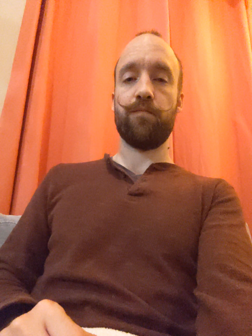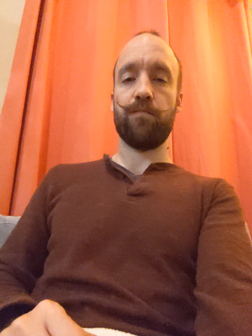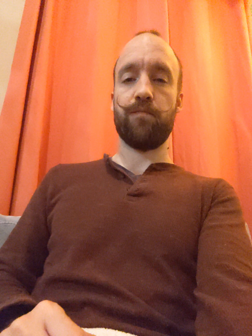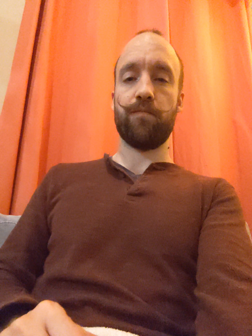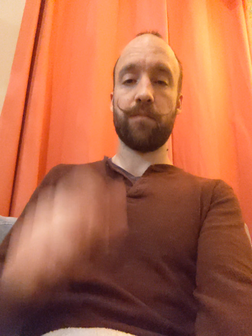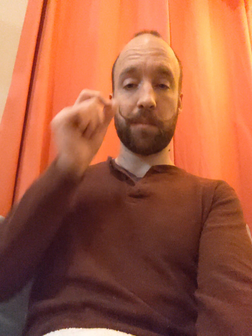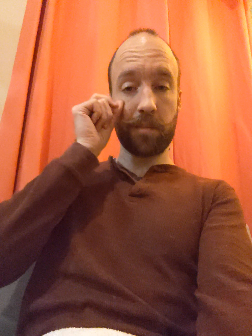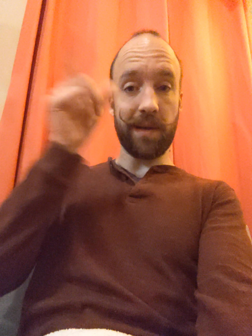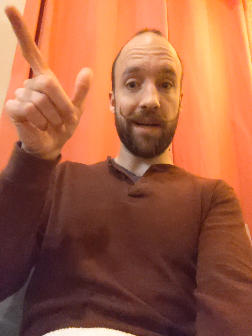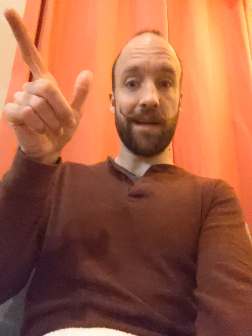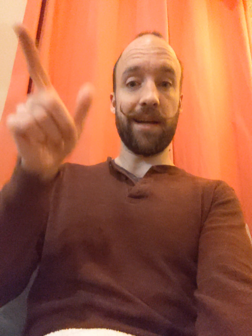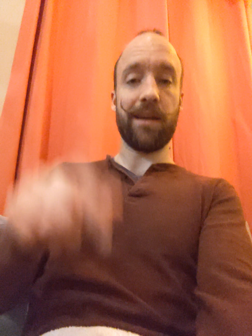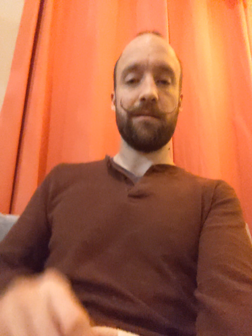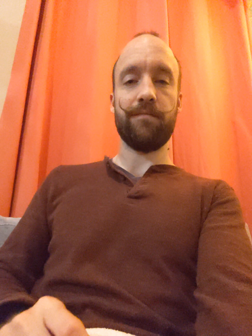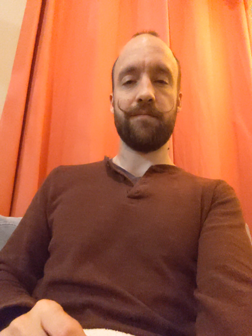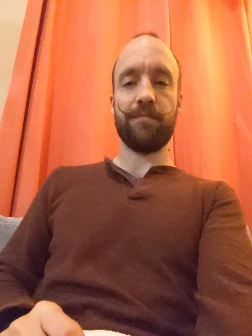wake